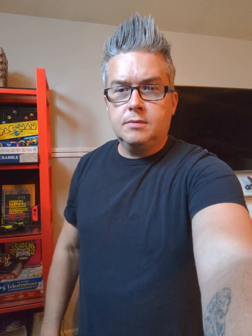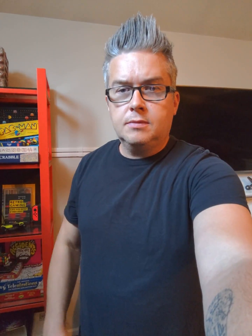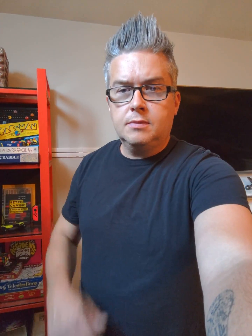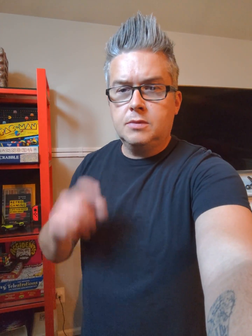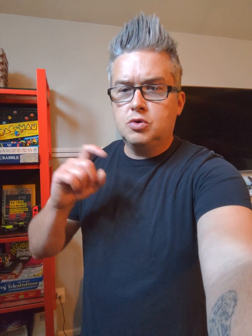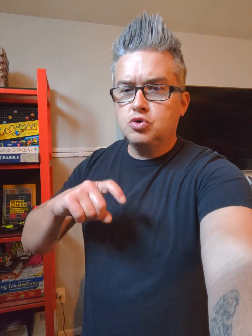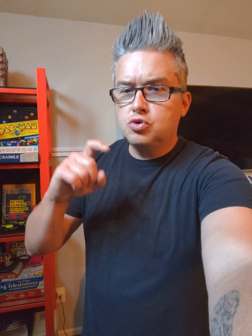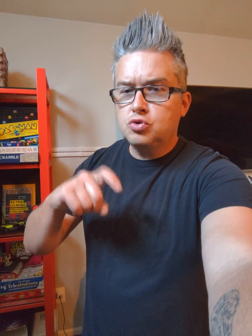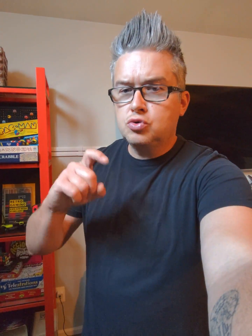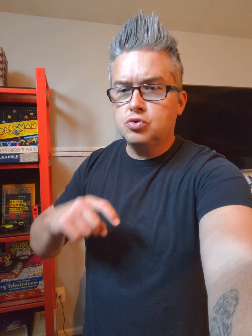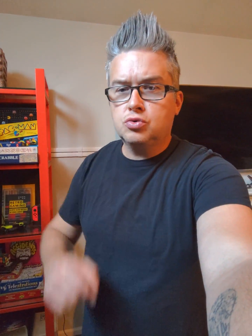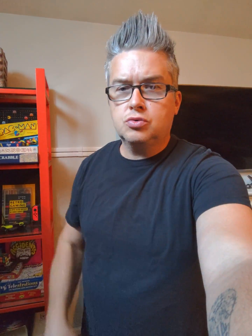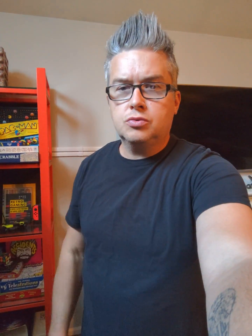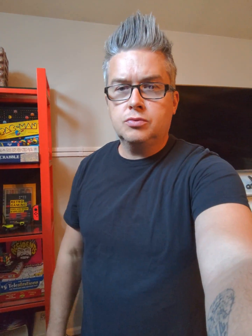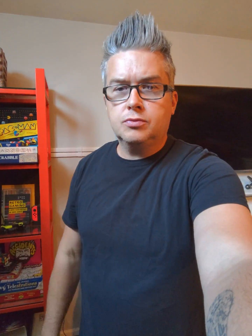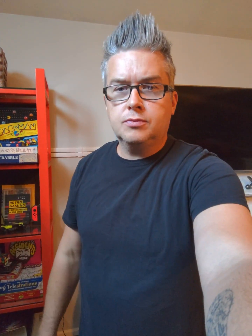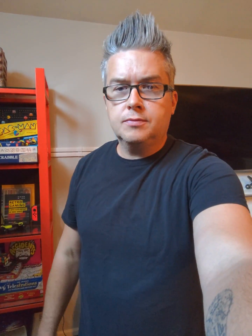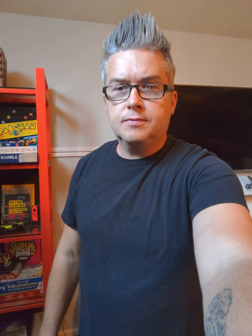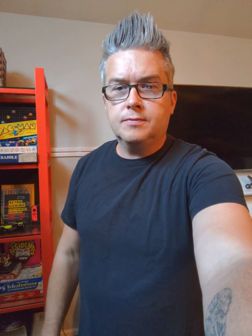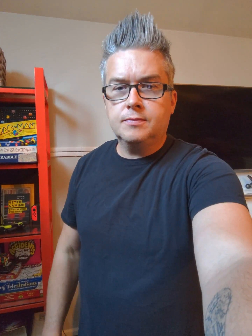should